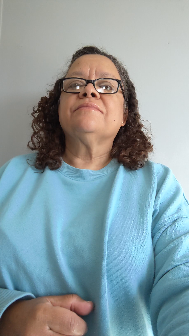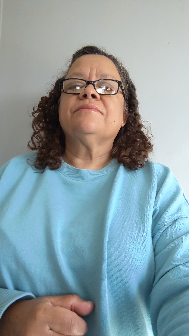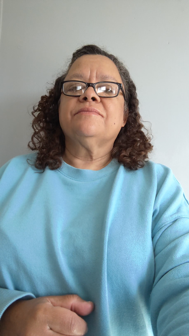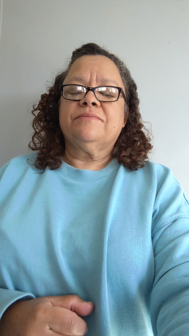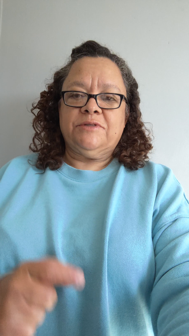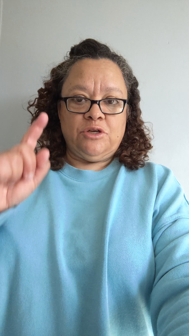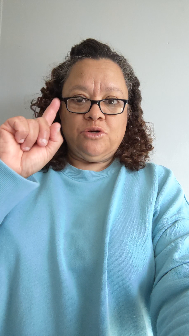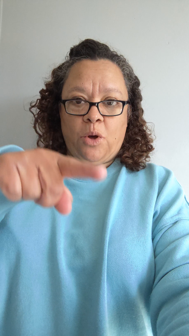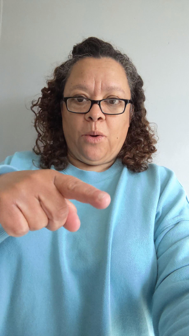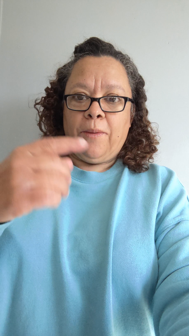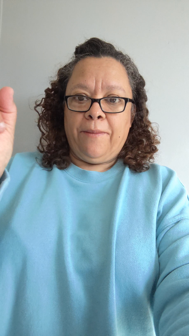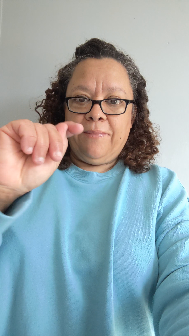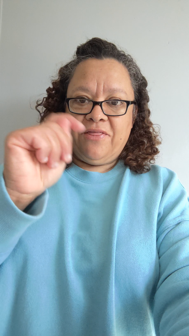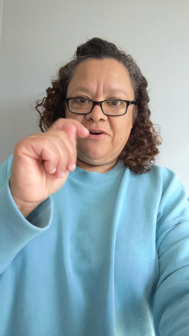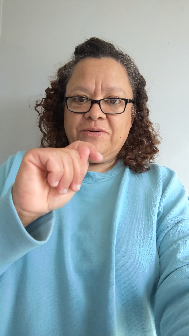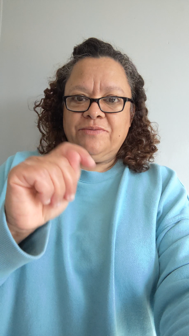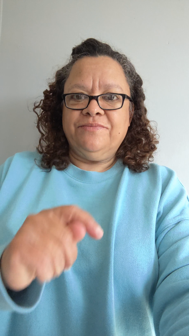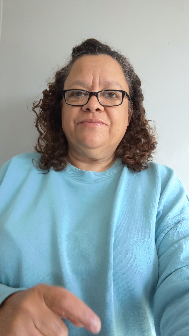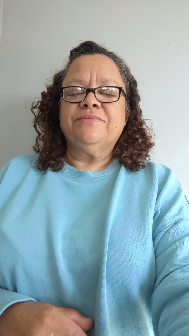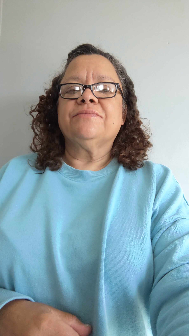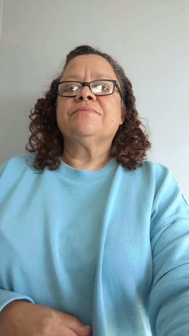go potty